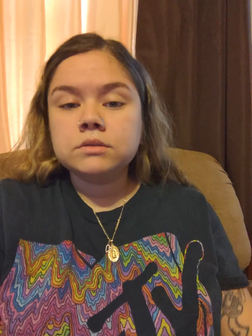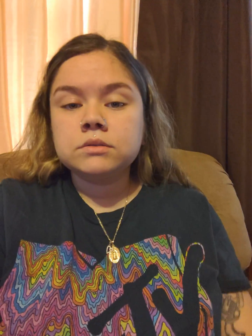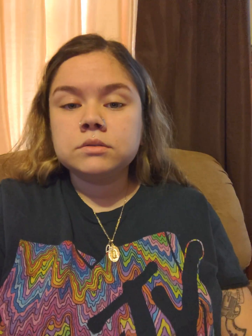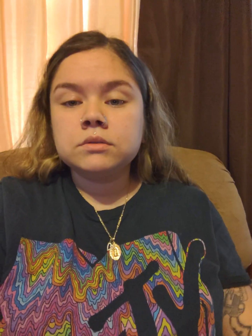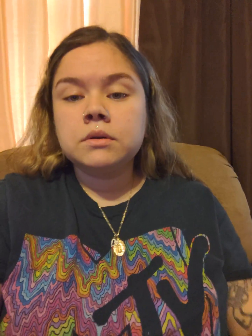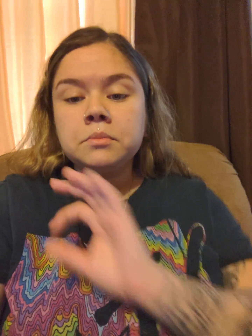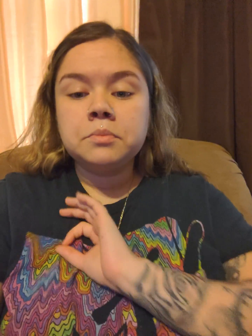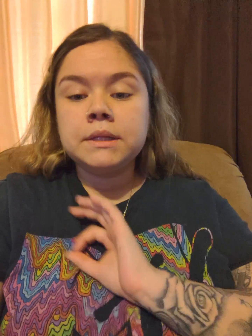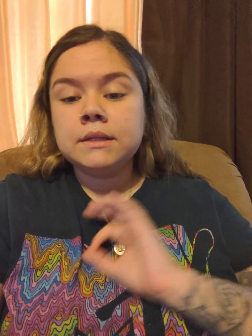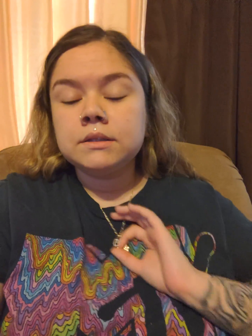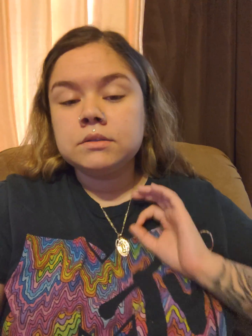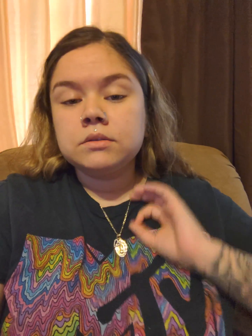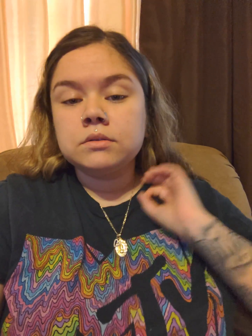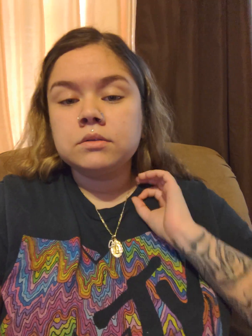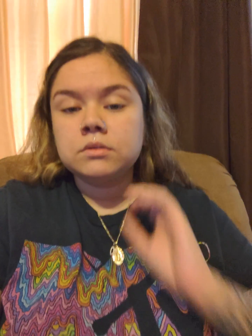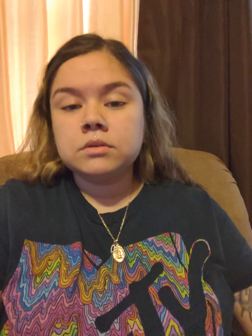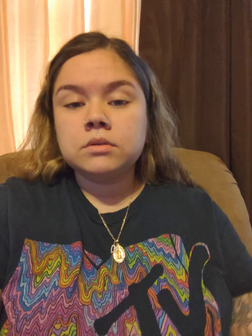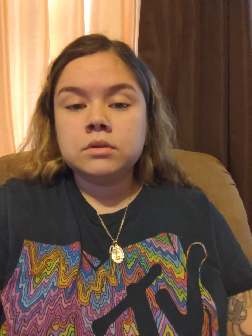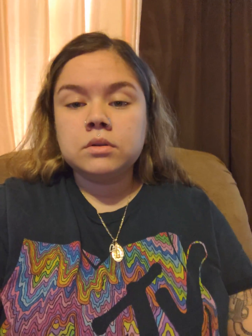beads